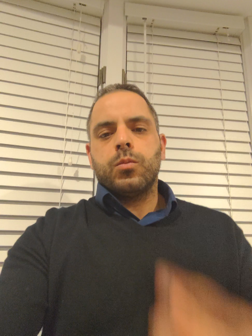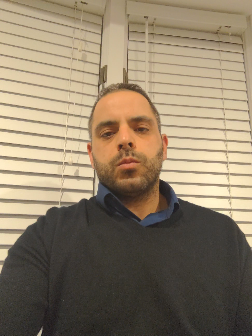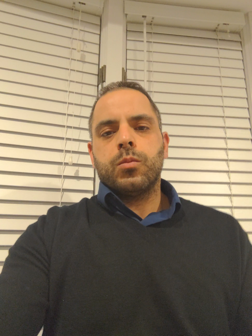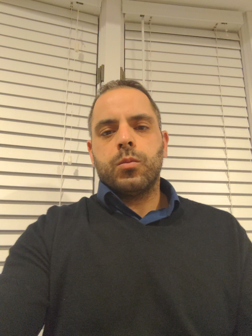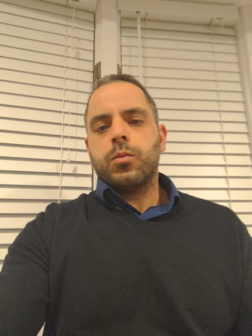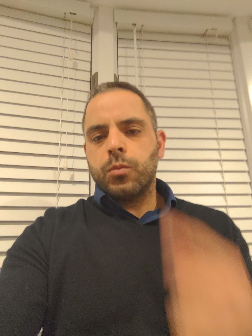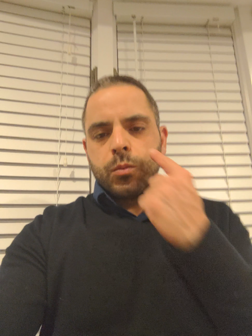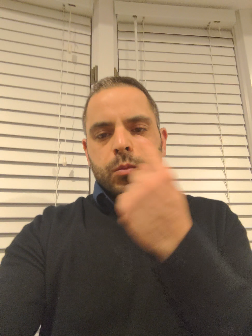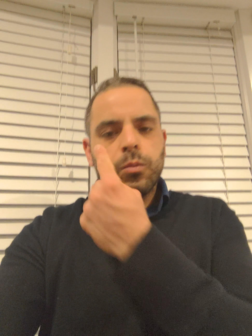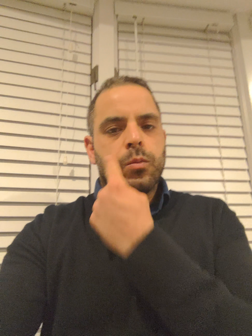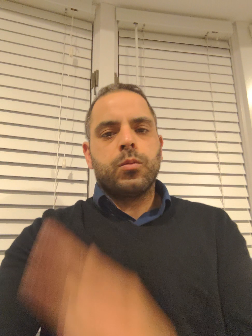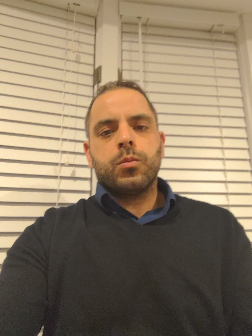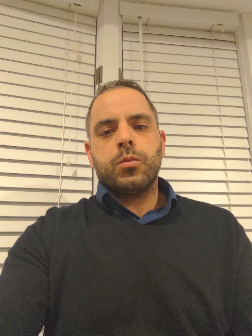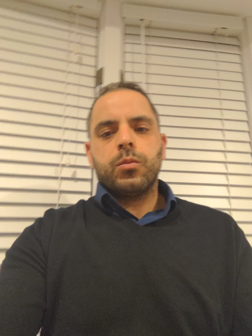eye